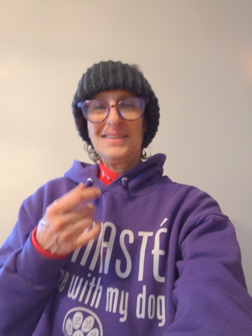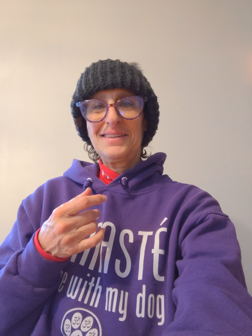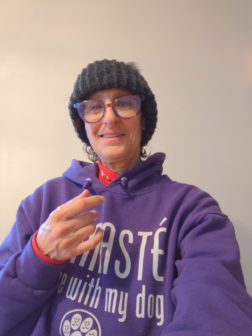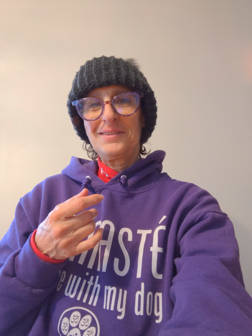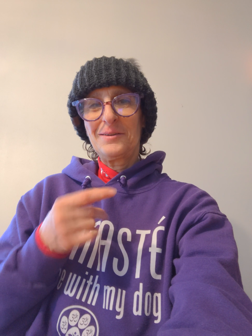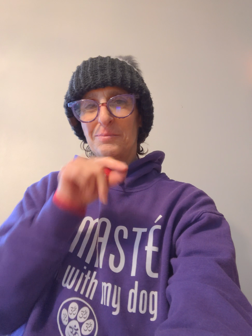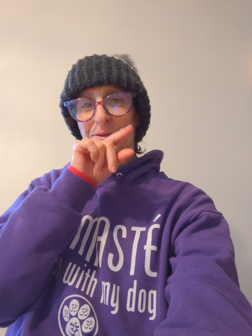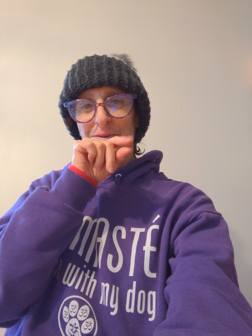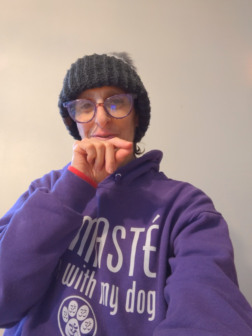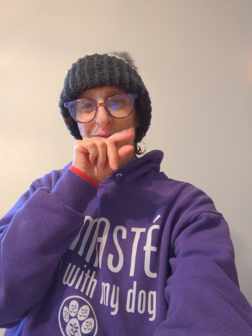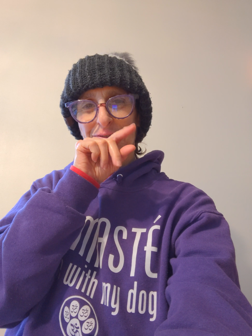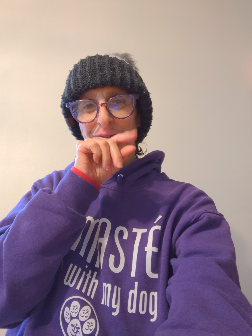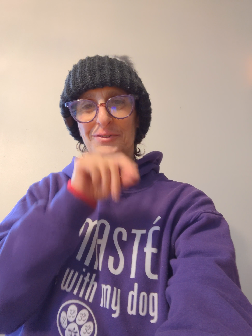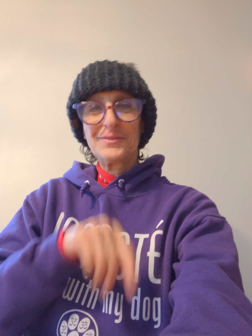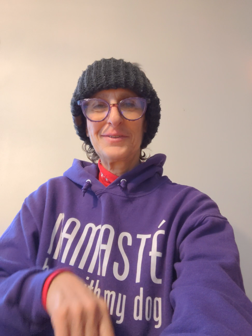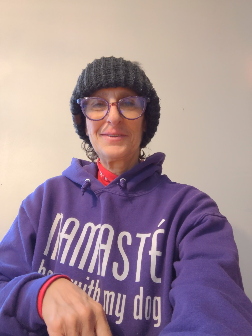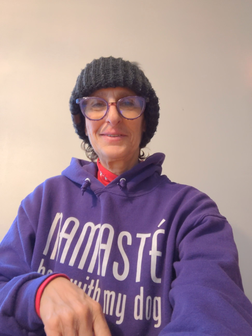bird